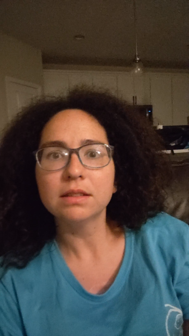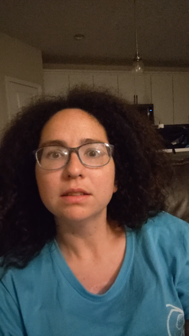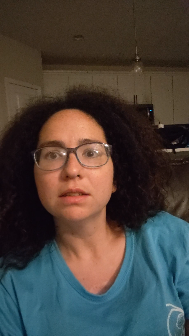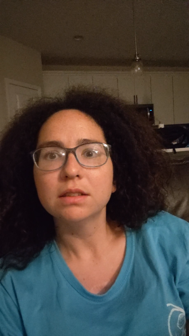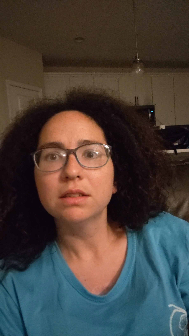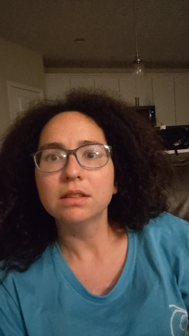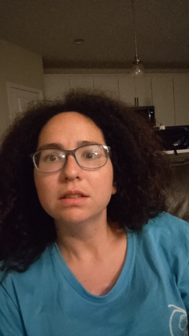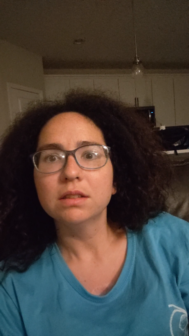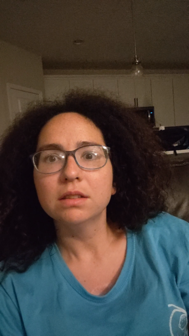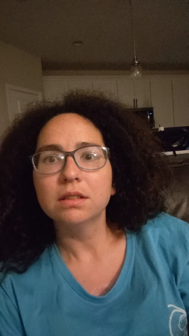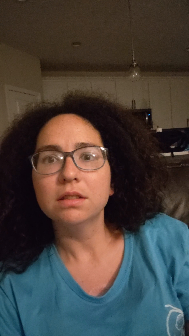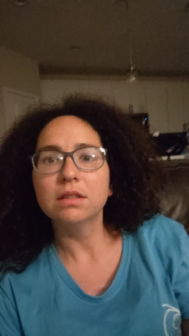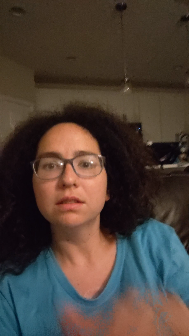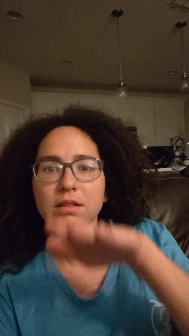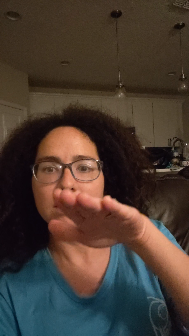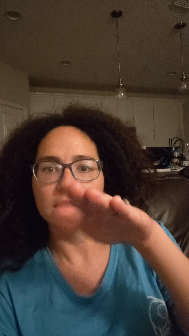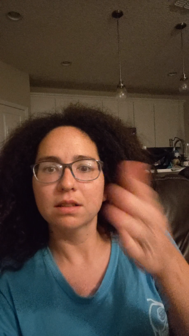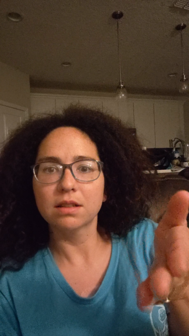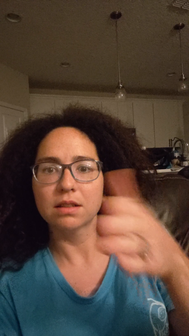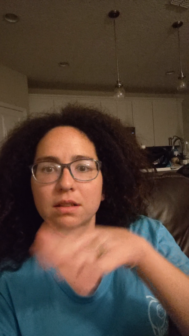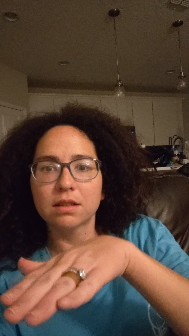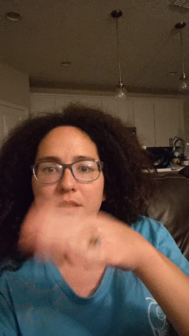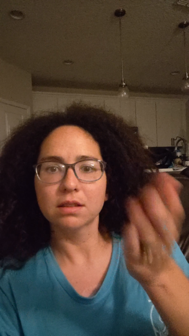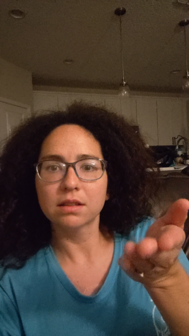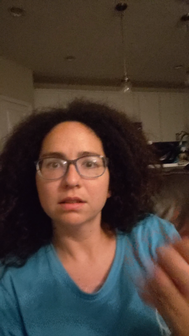kitchen